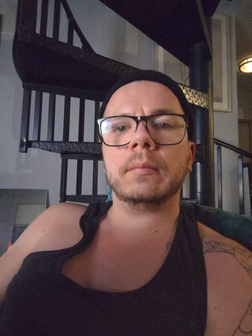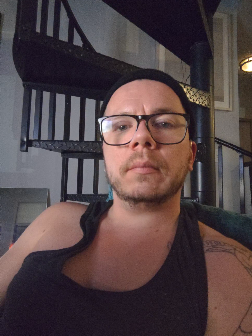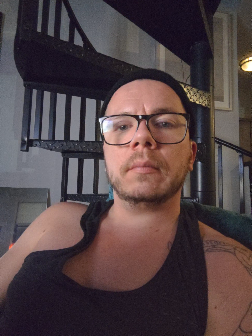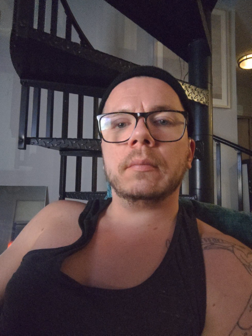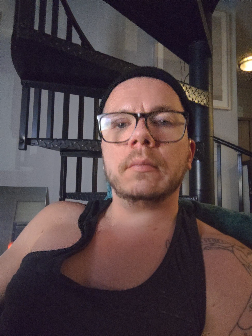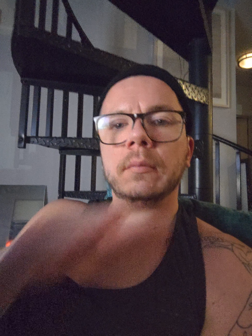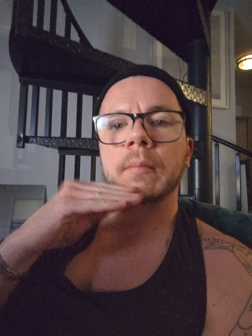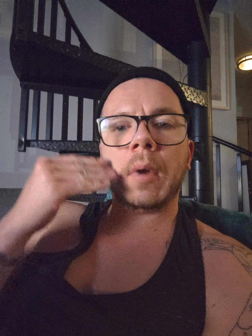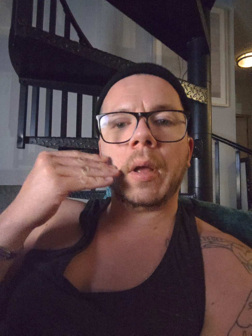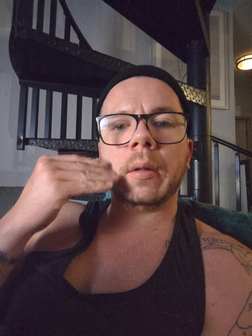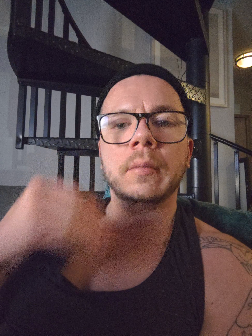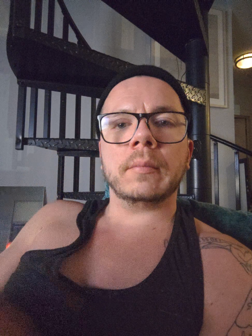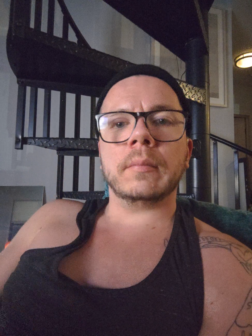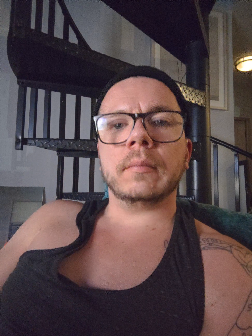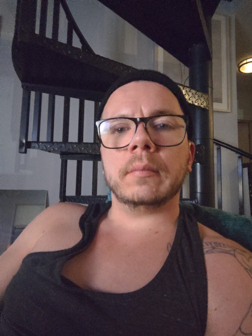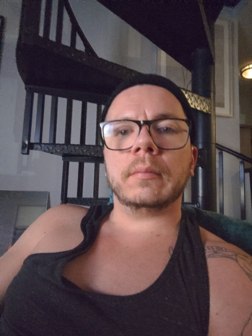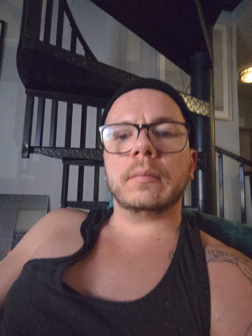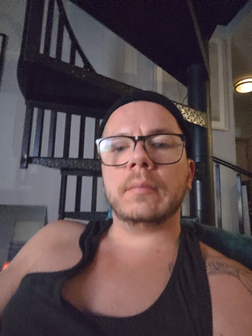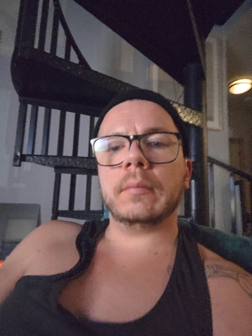smile